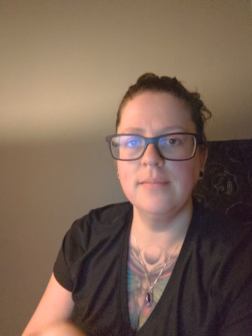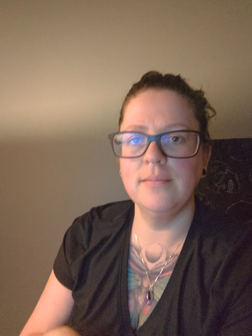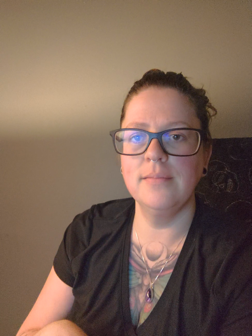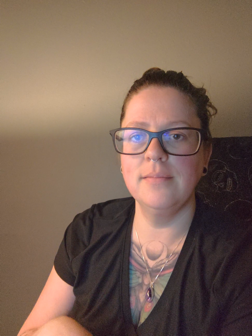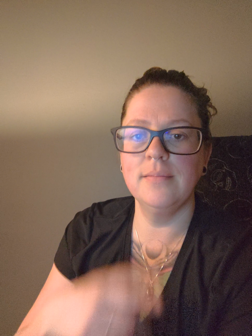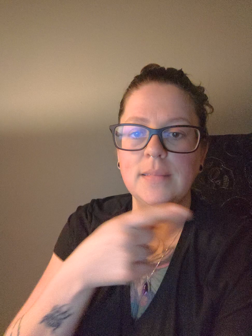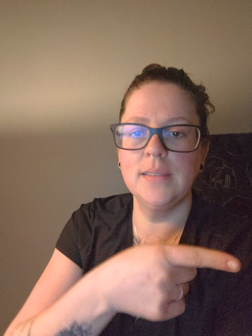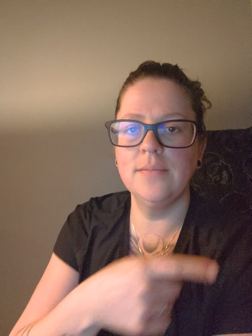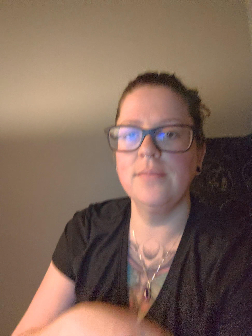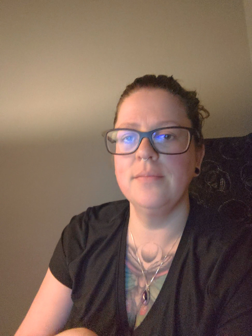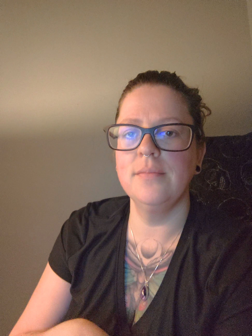he/she/it